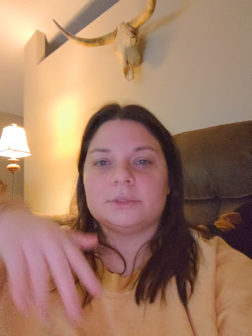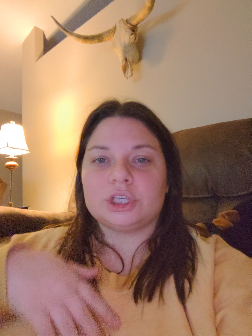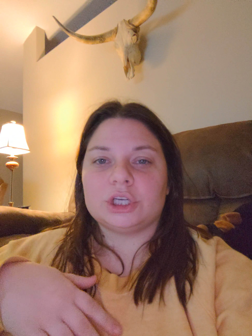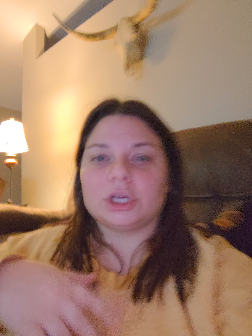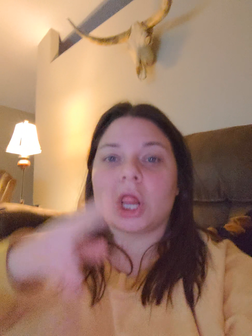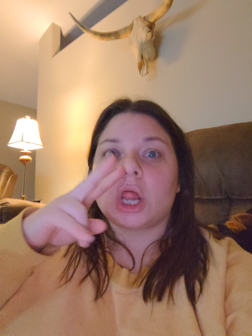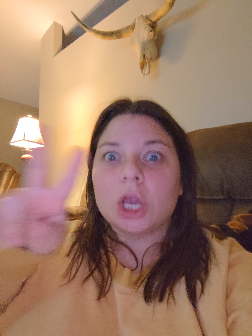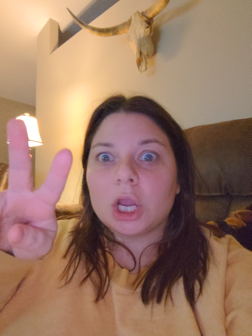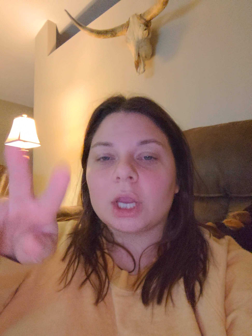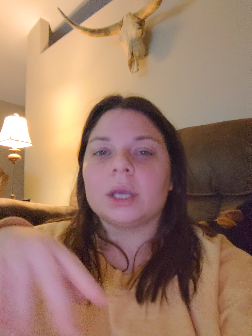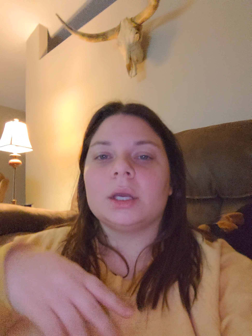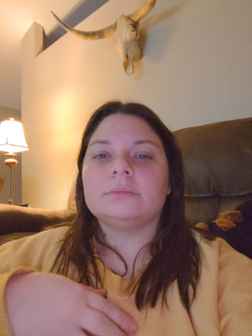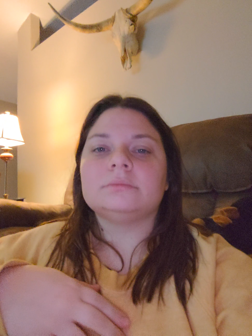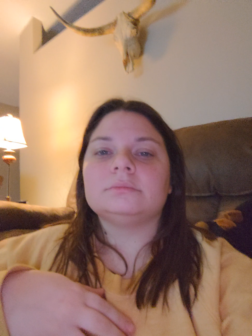look